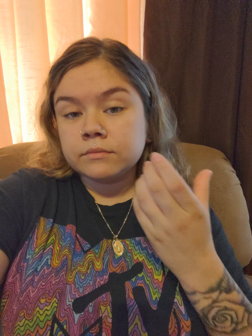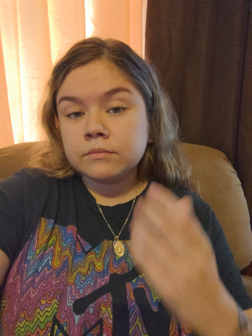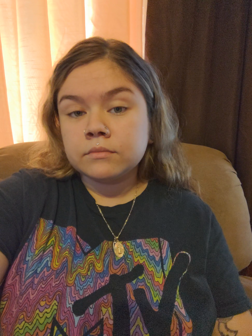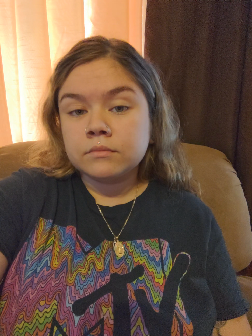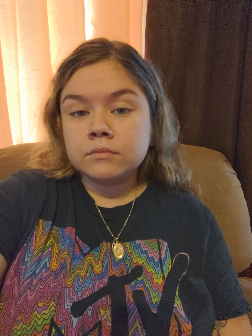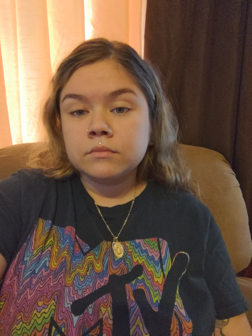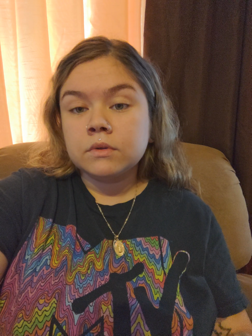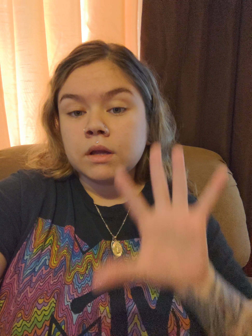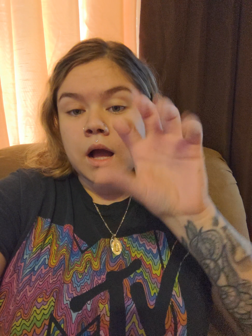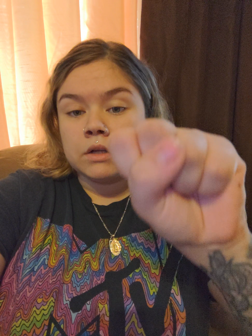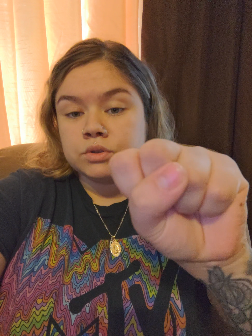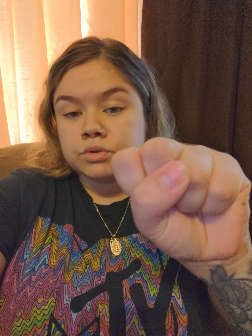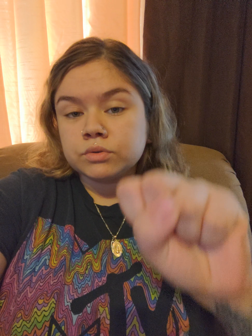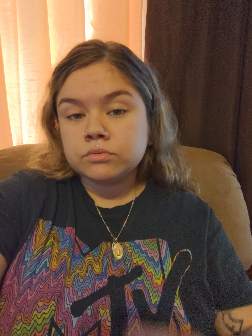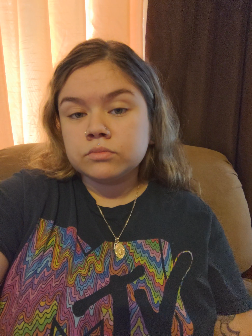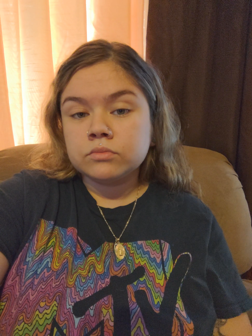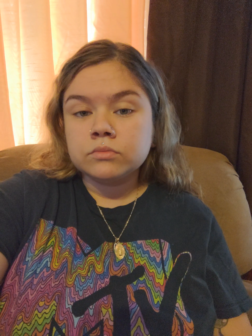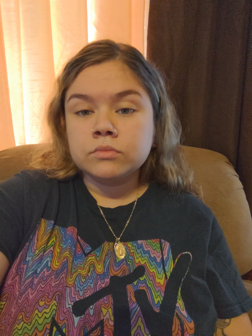catch